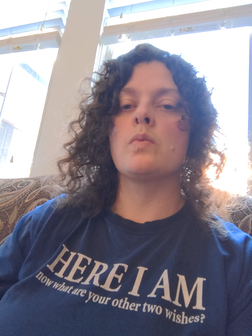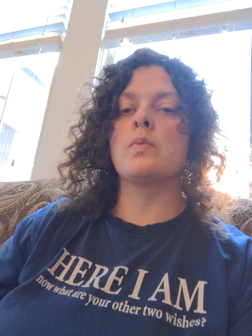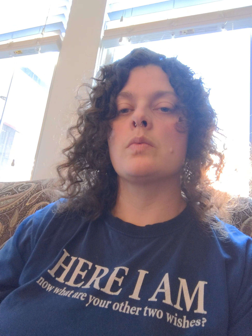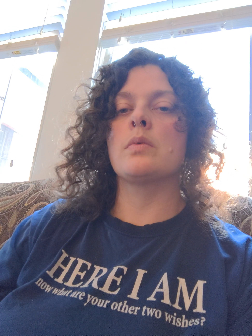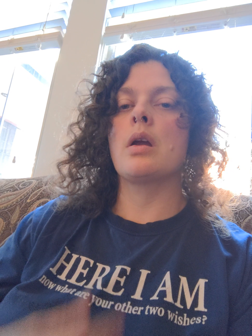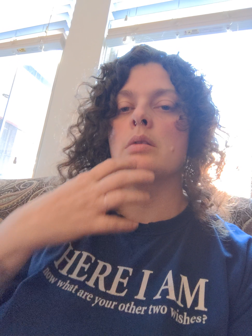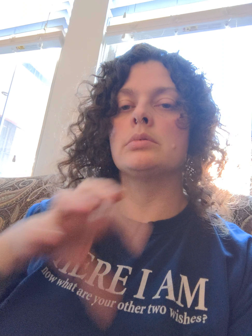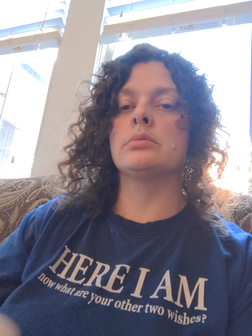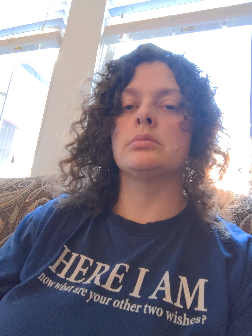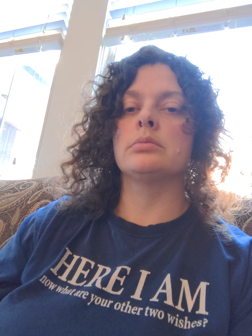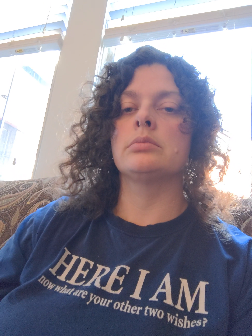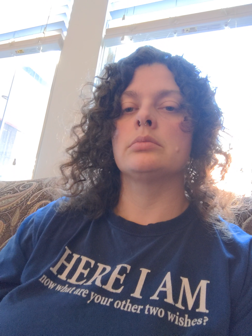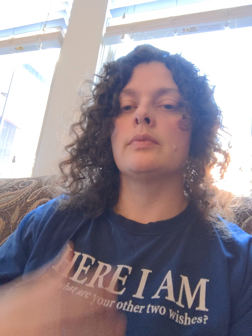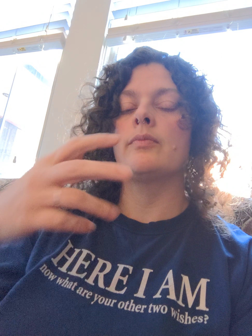hot